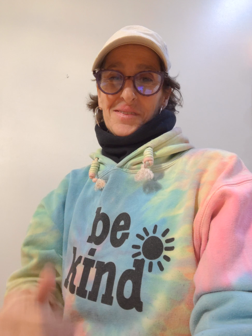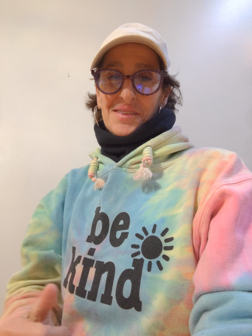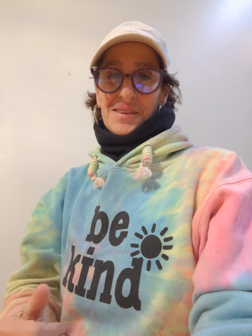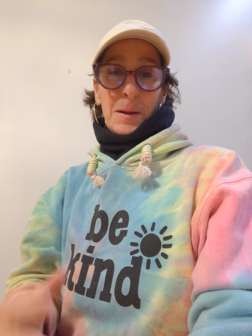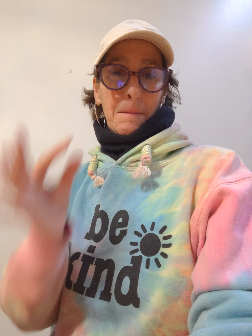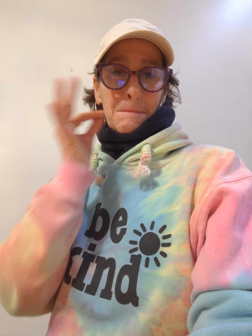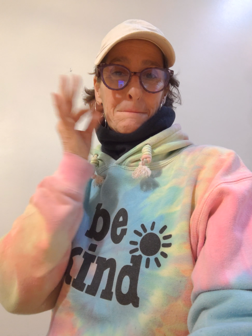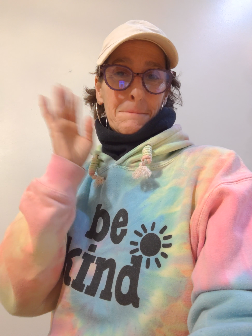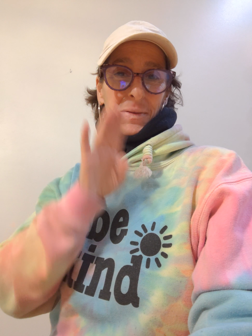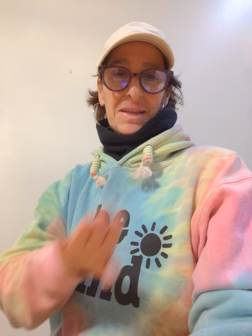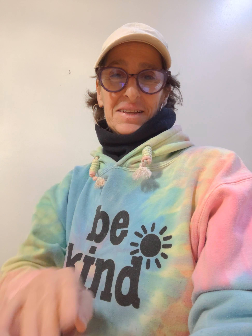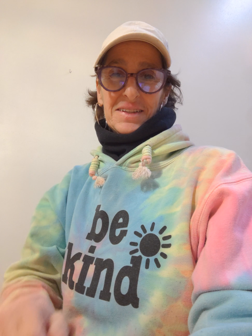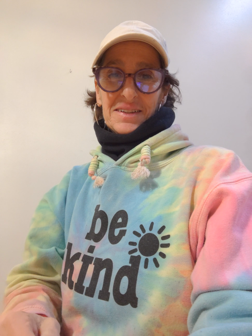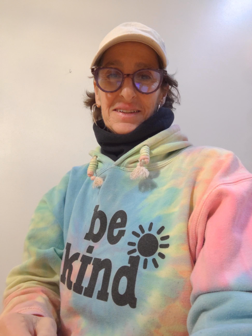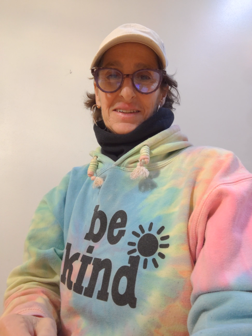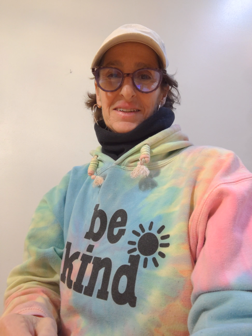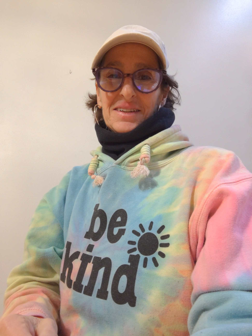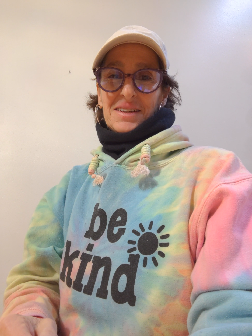bee